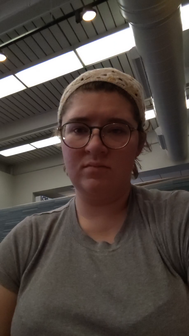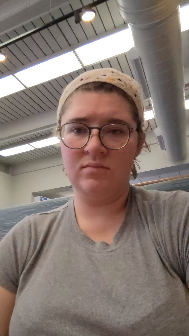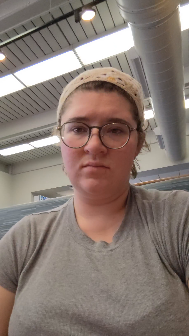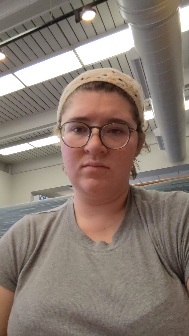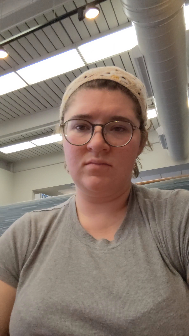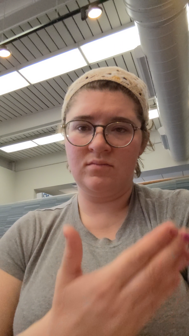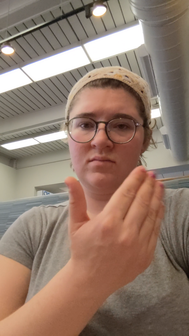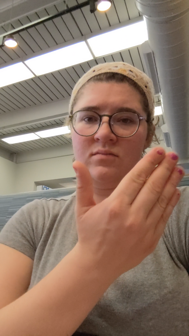butterfly